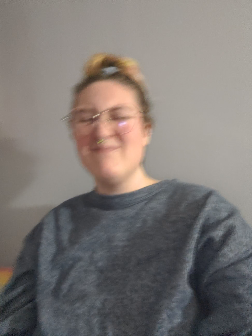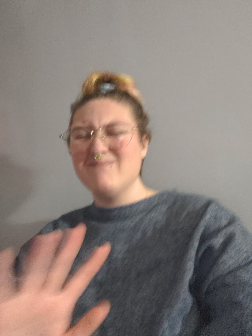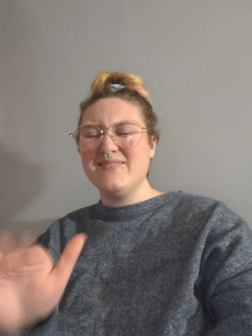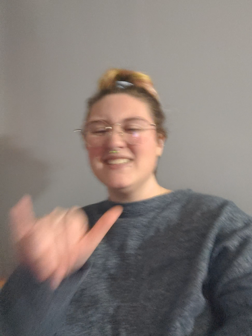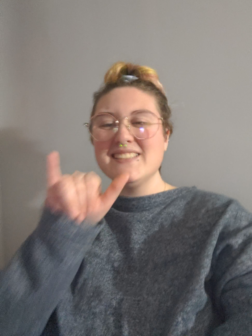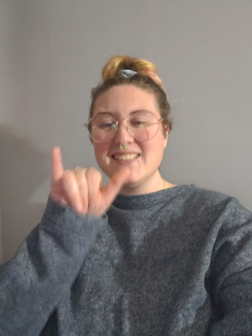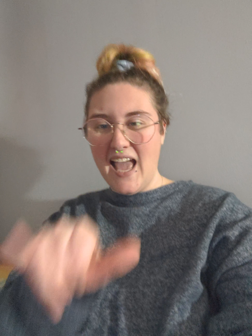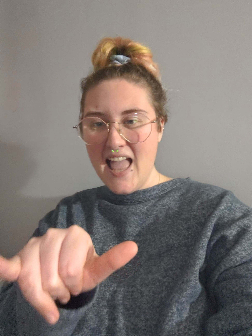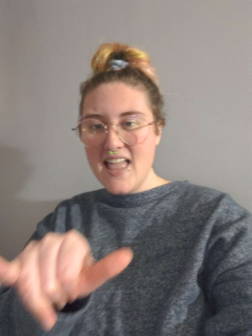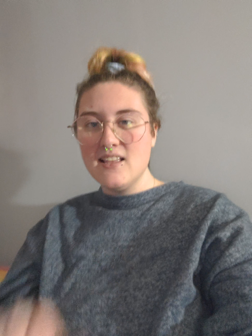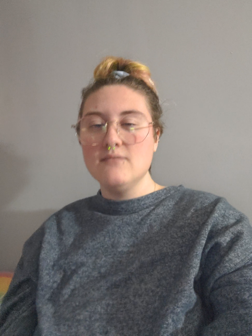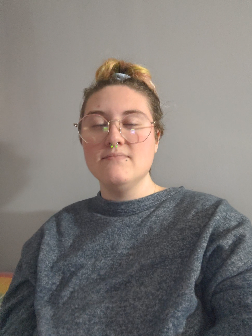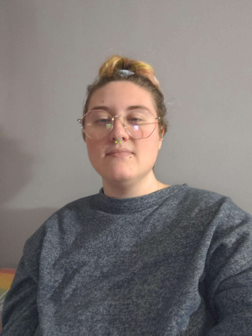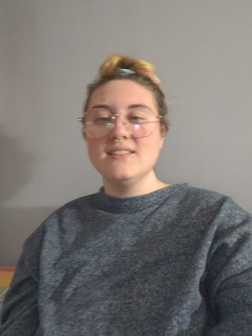stay